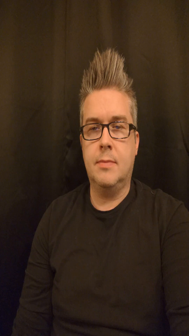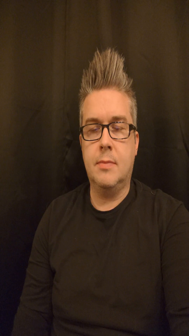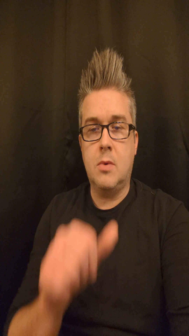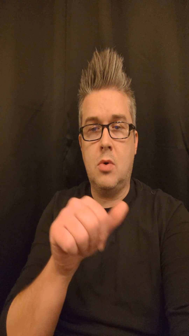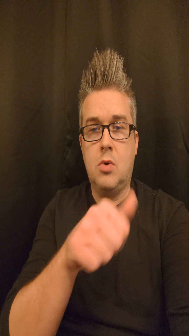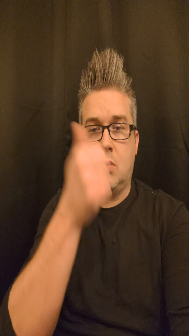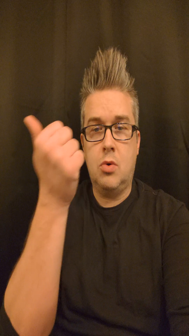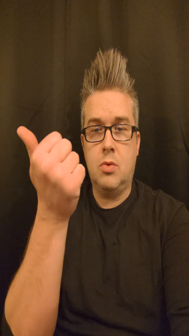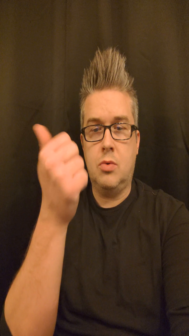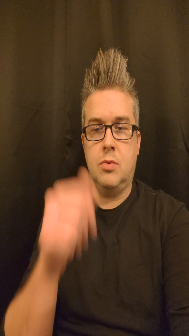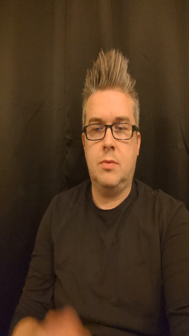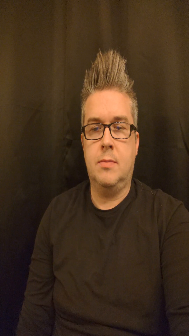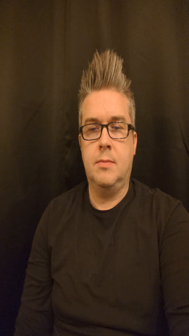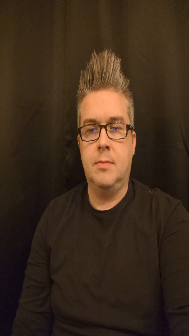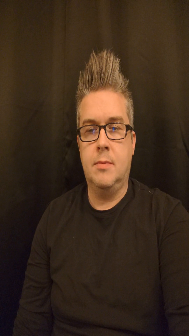another